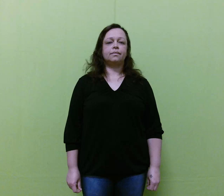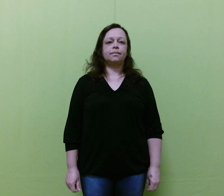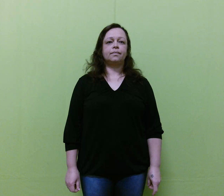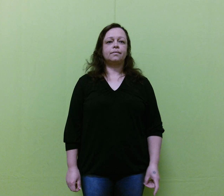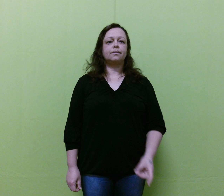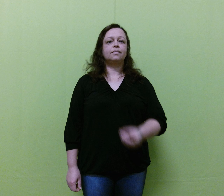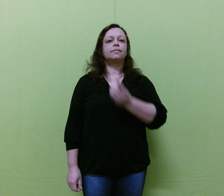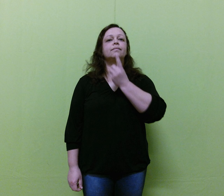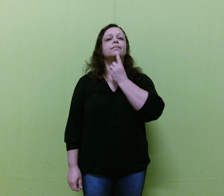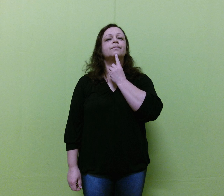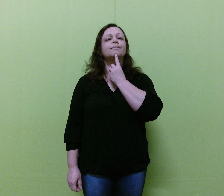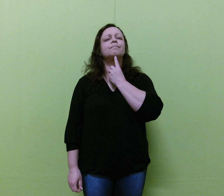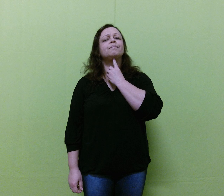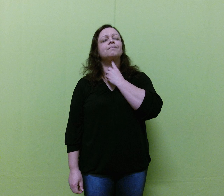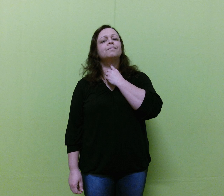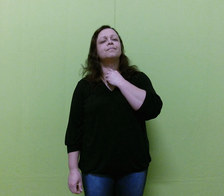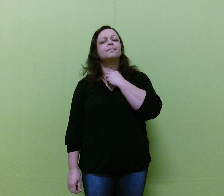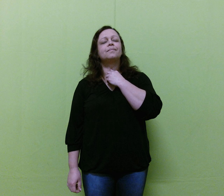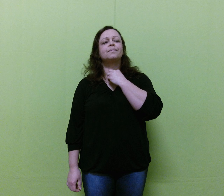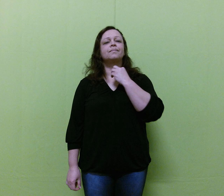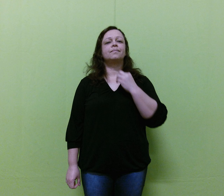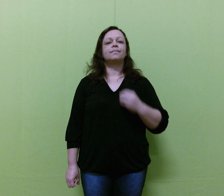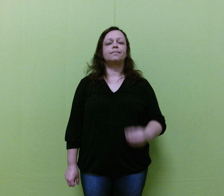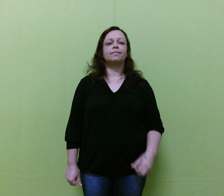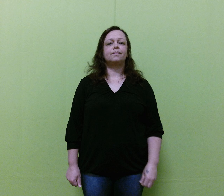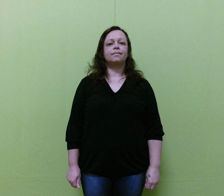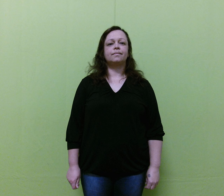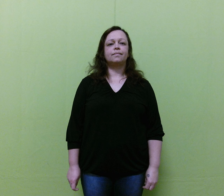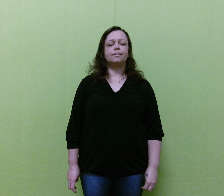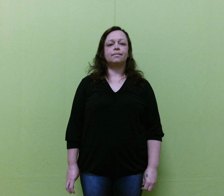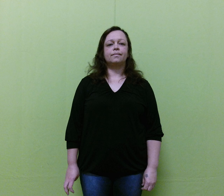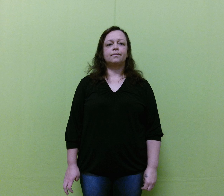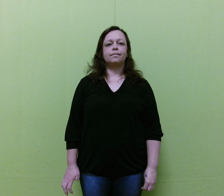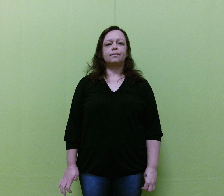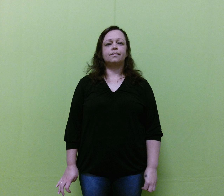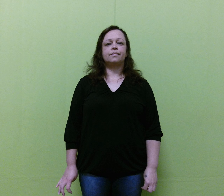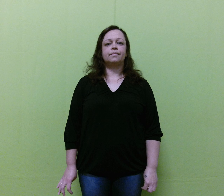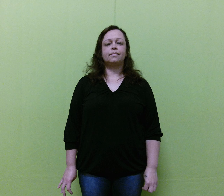vontade